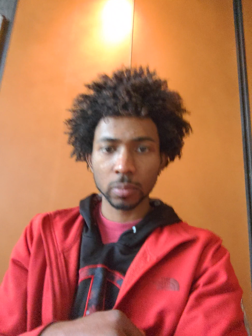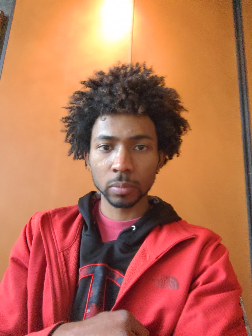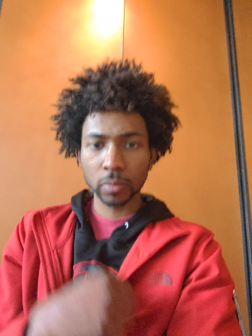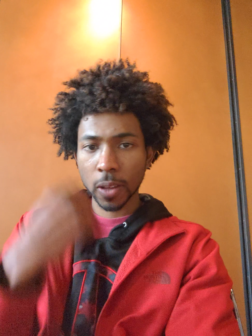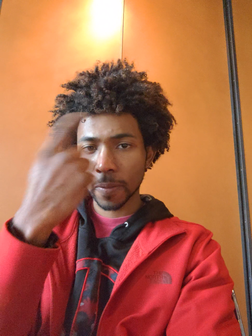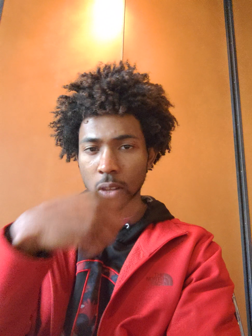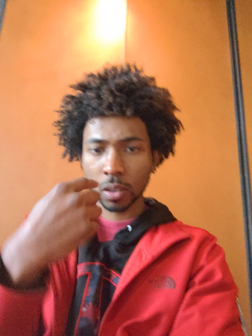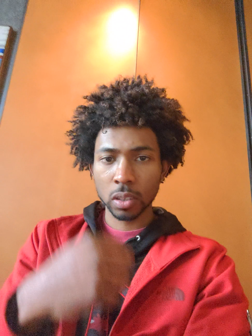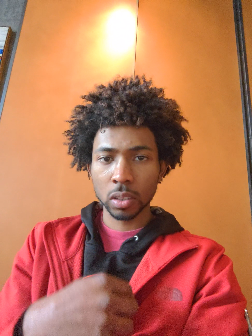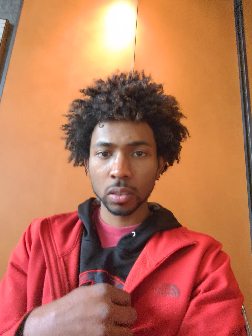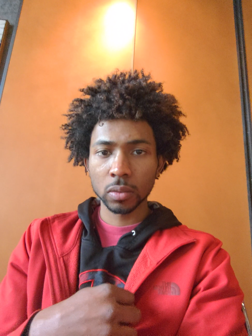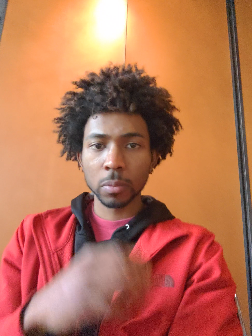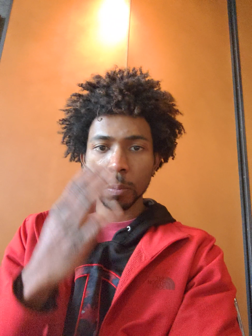face